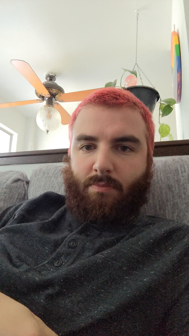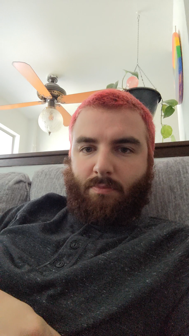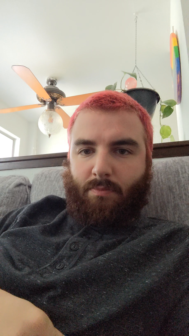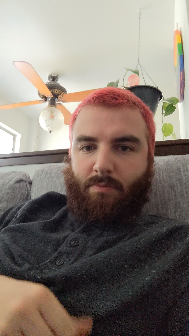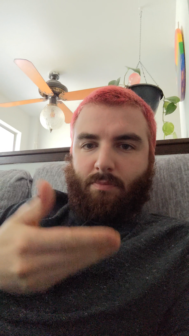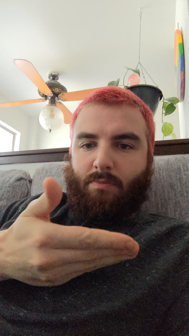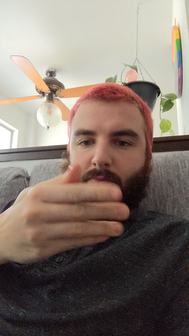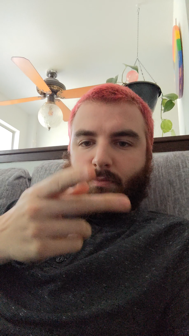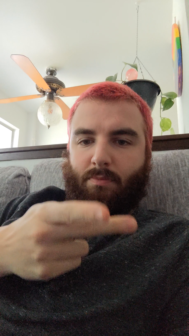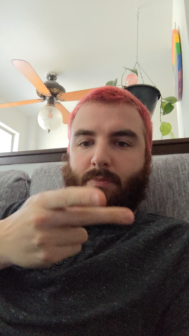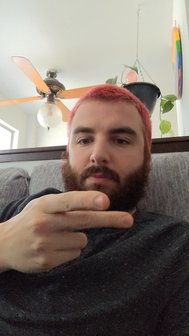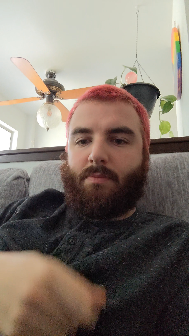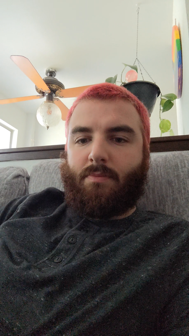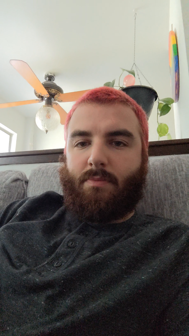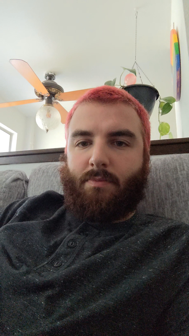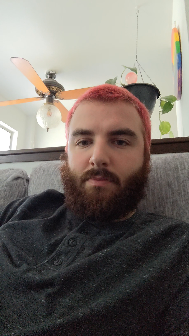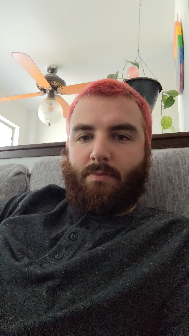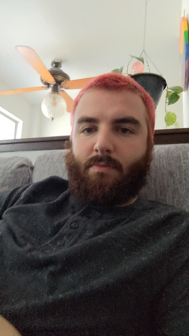babysitter